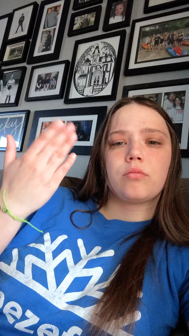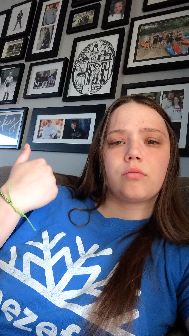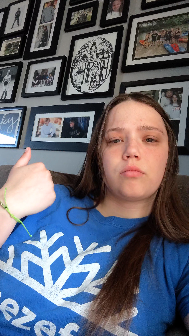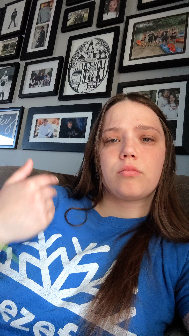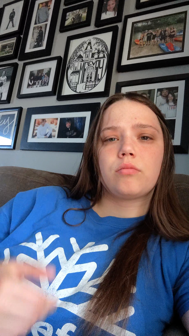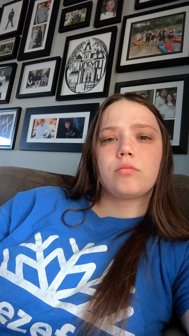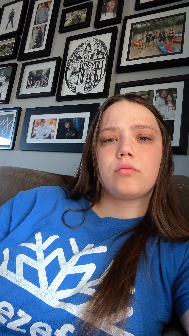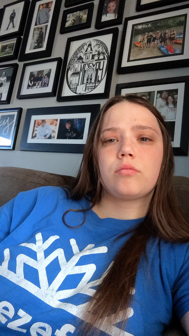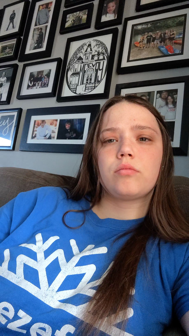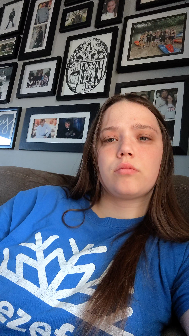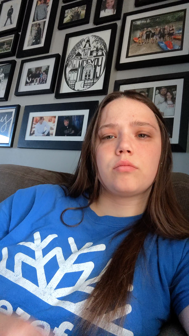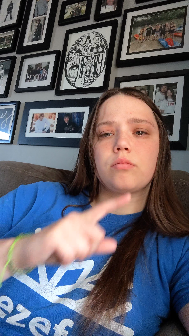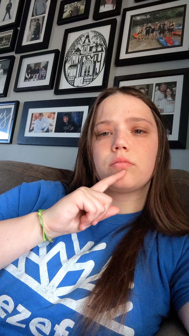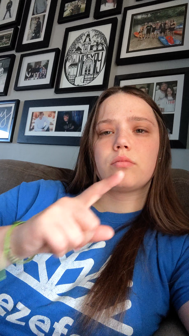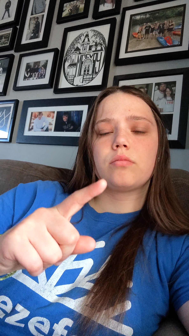is